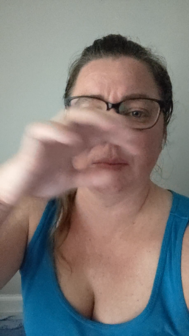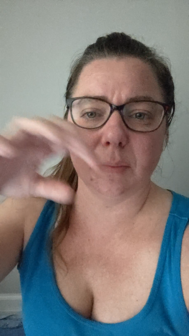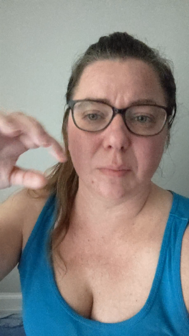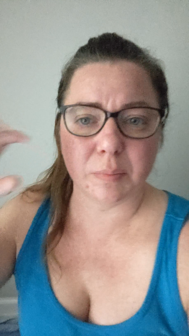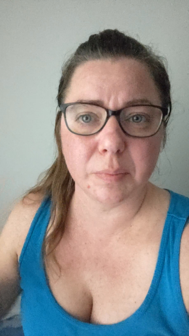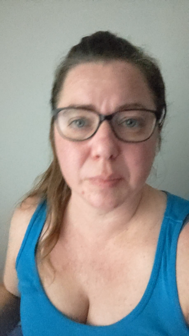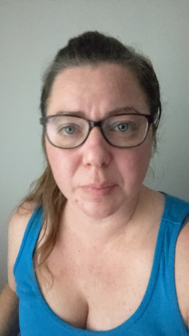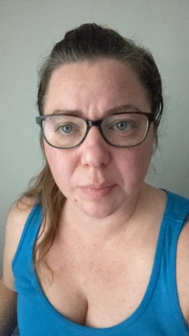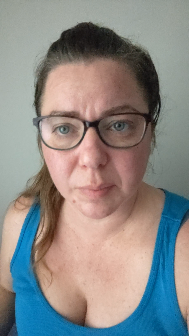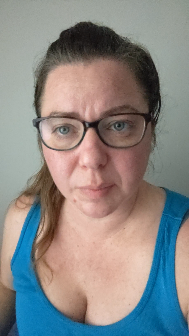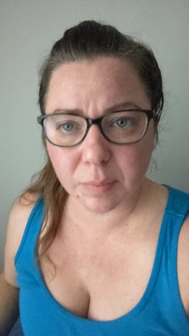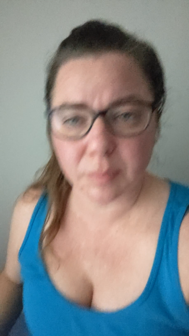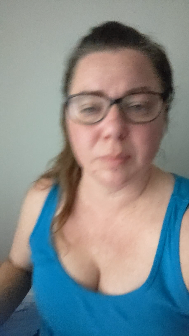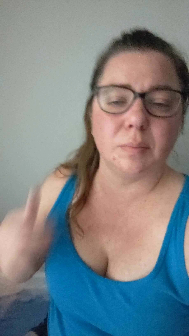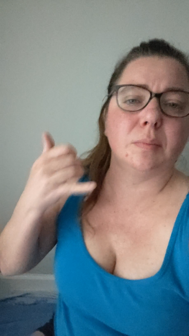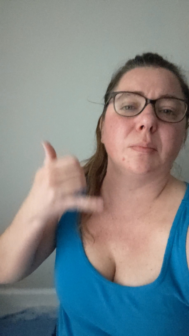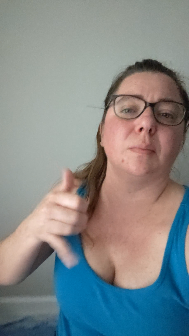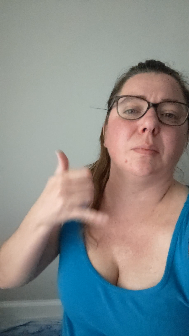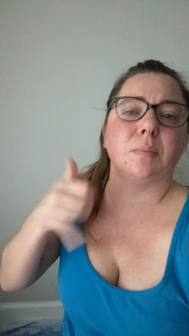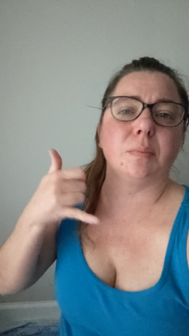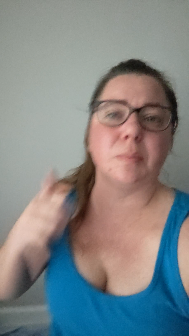play